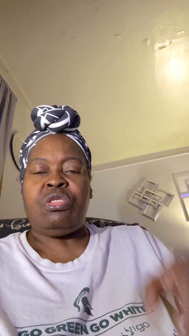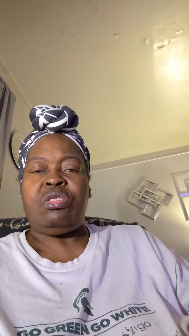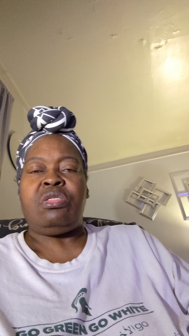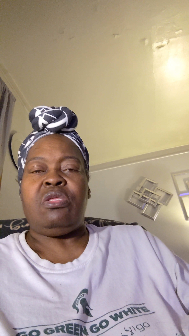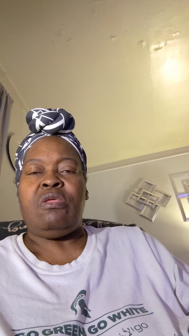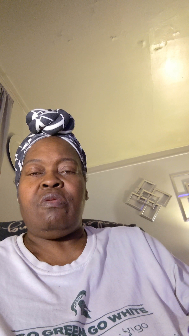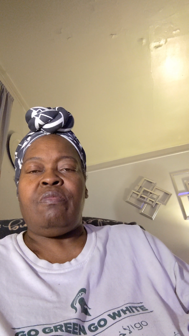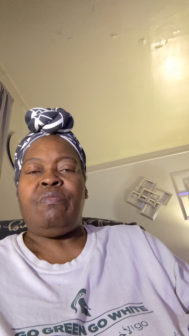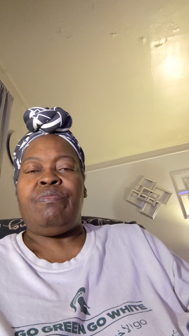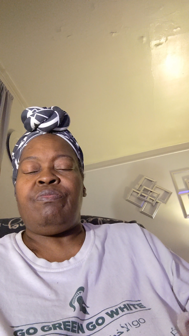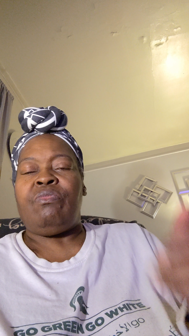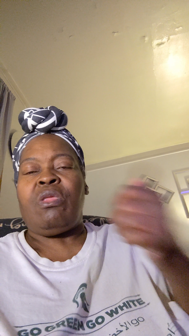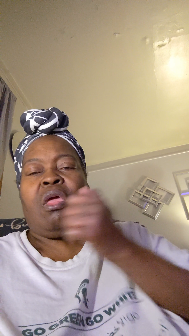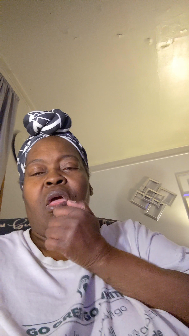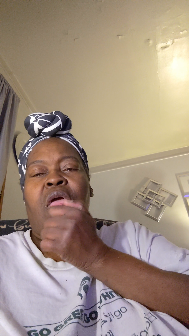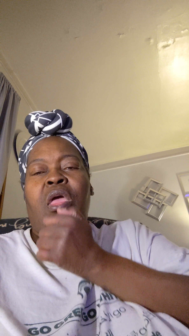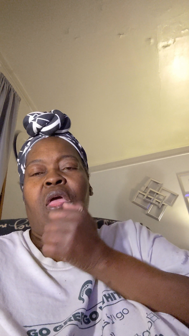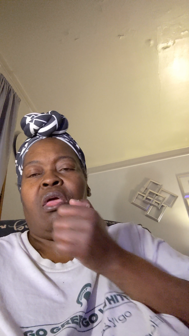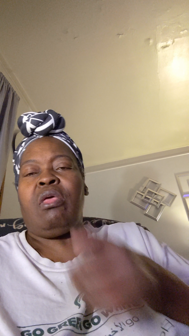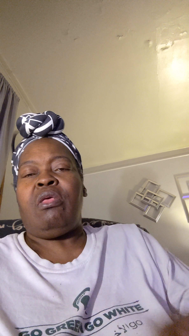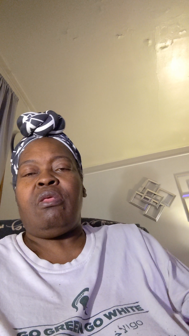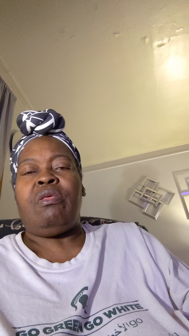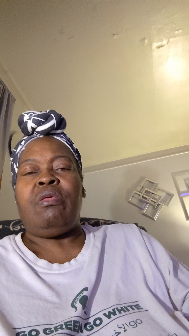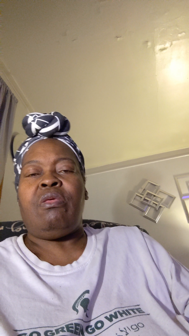hug